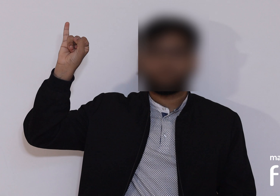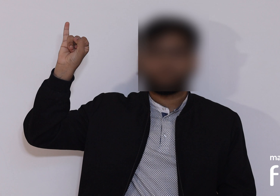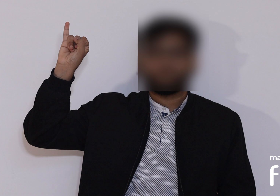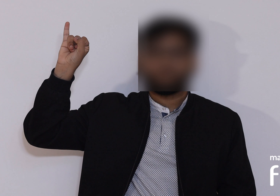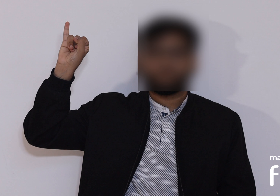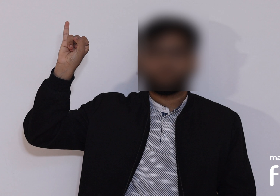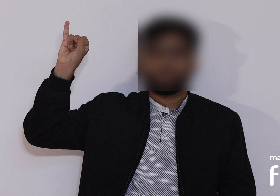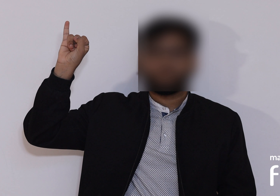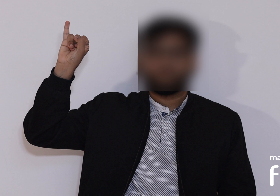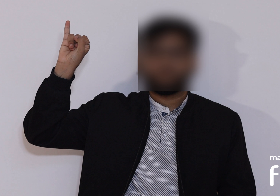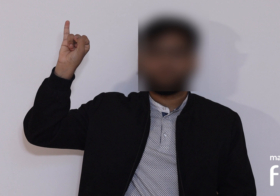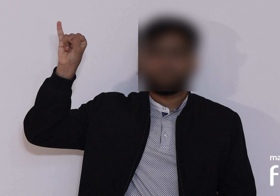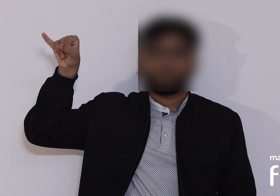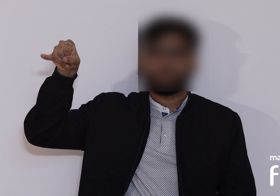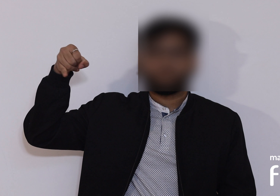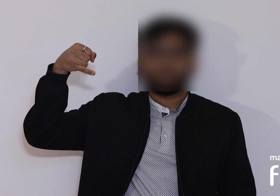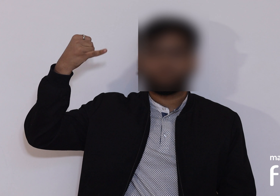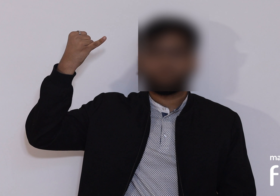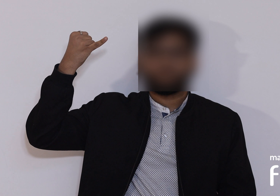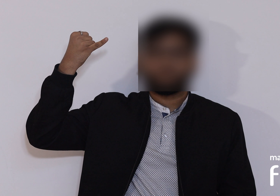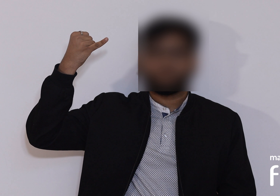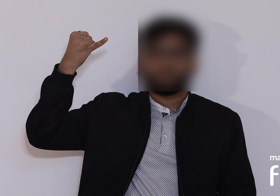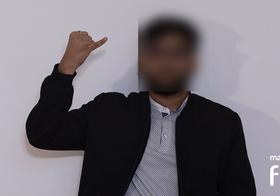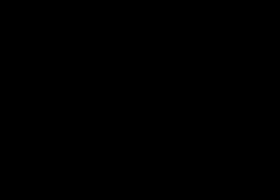ج